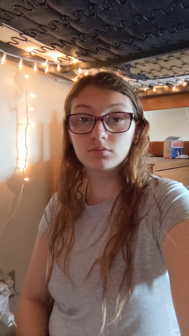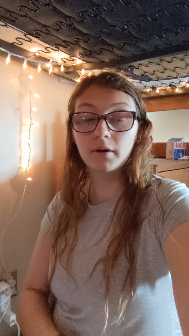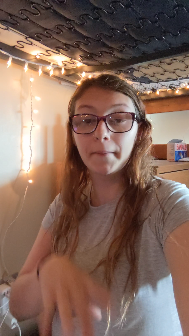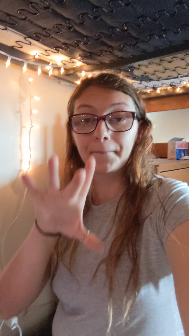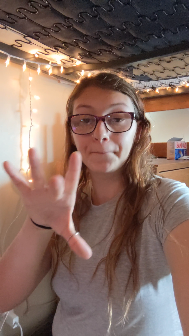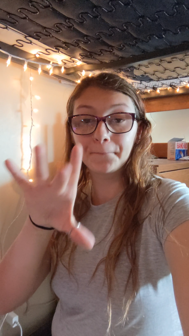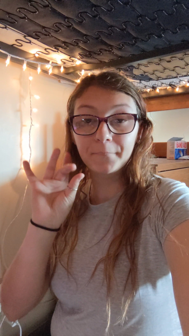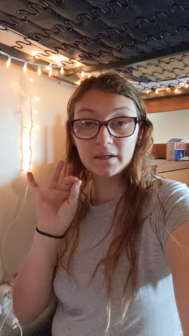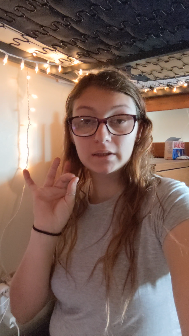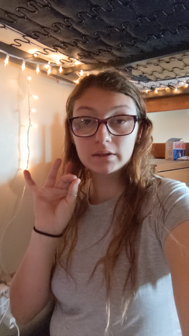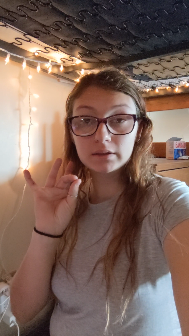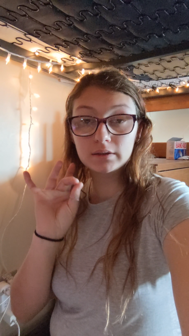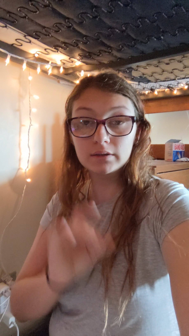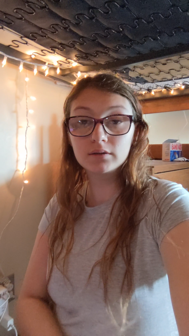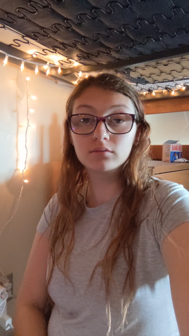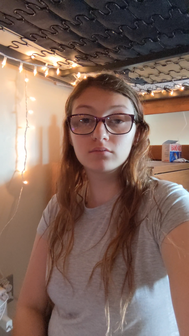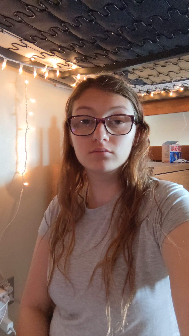pick